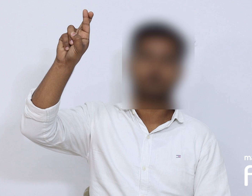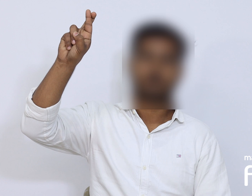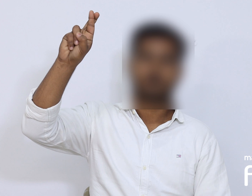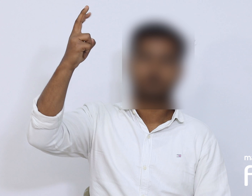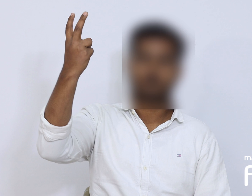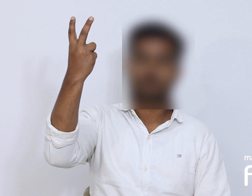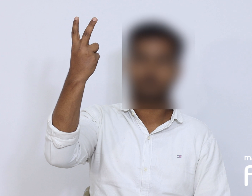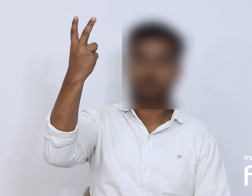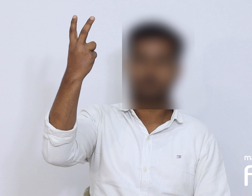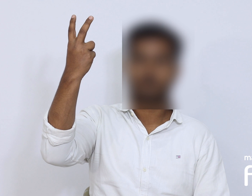ڑ